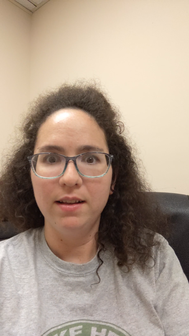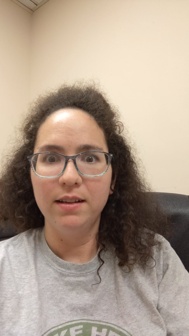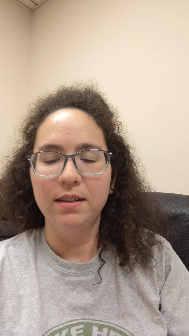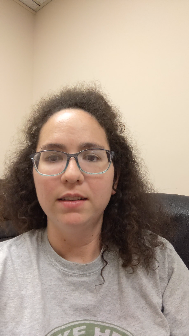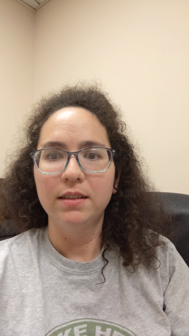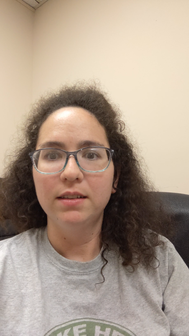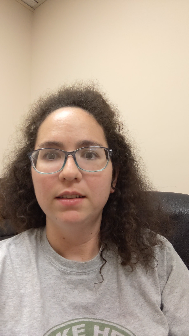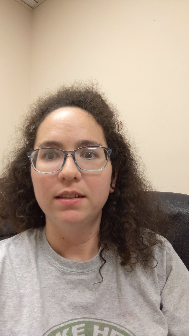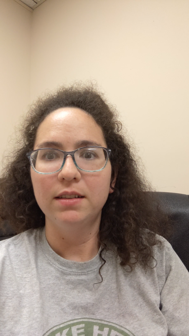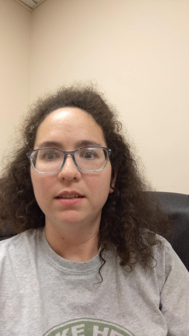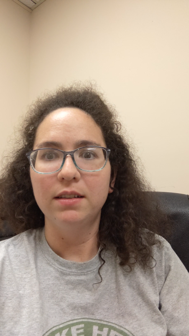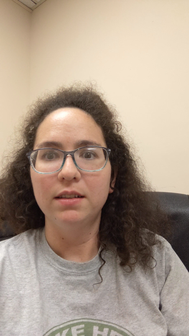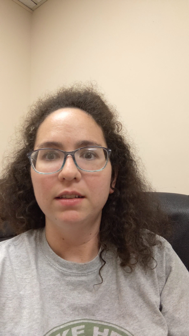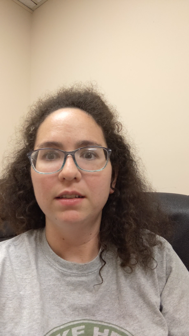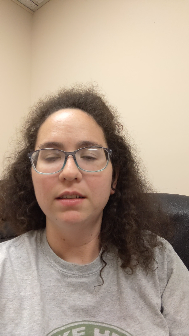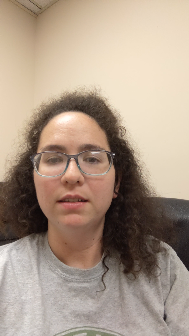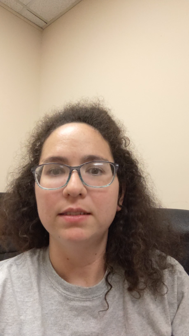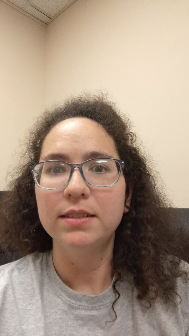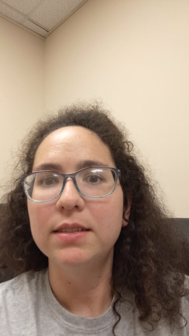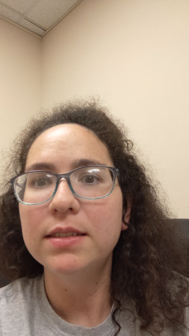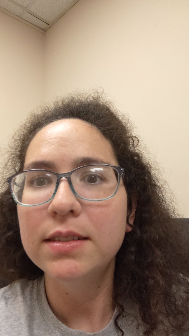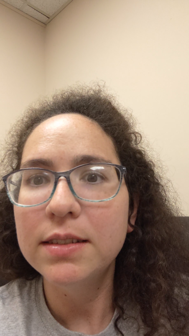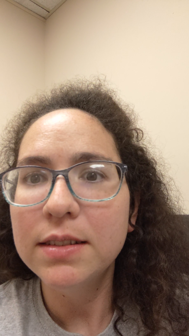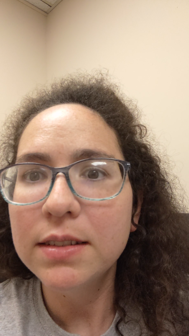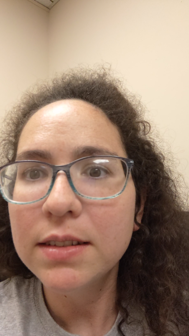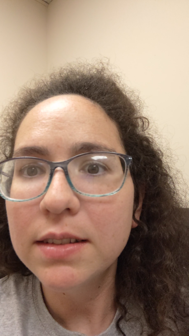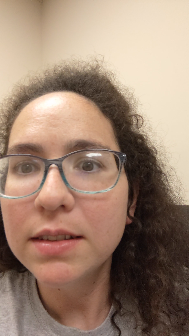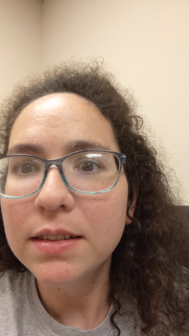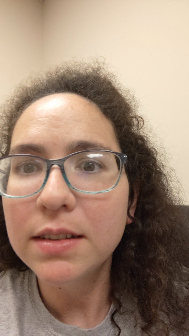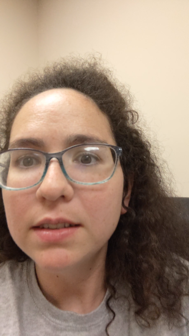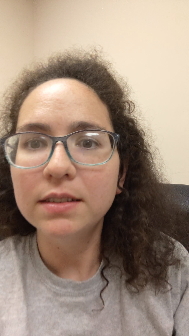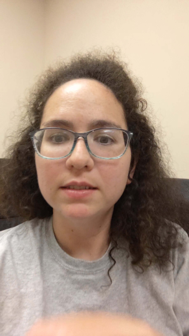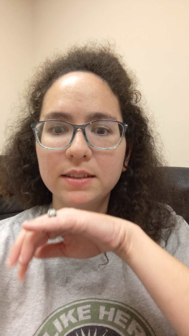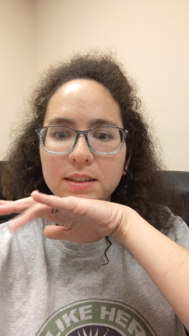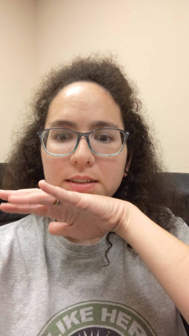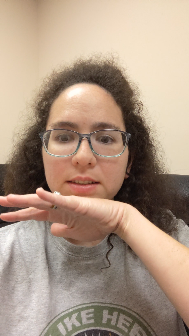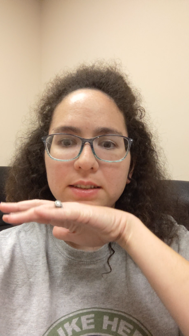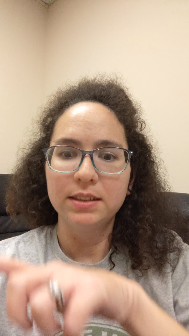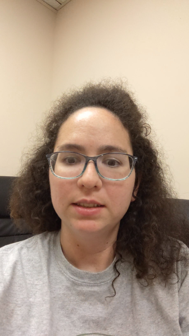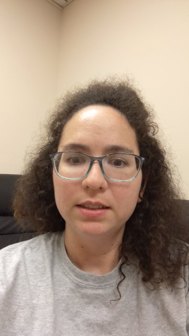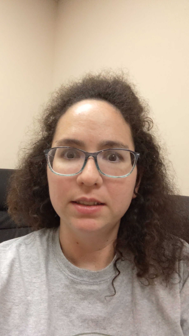naughty